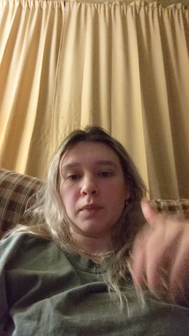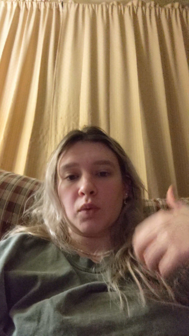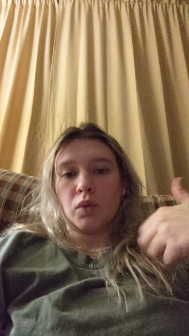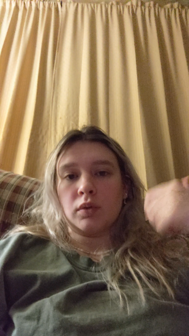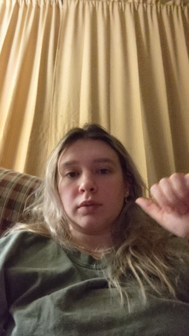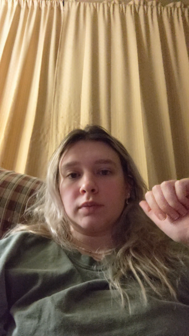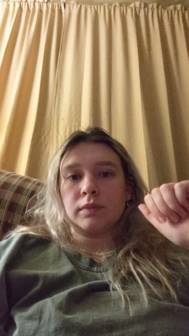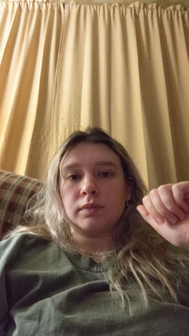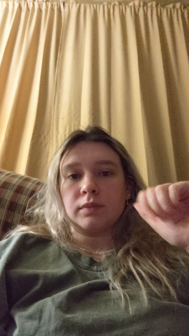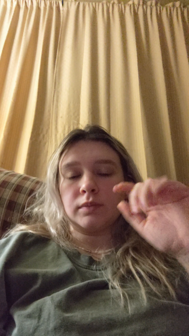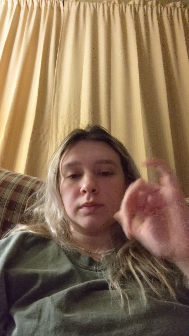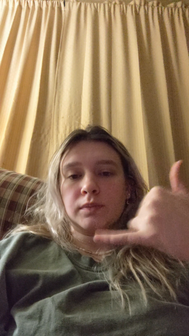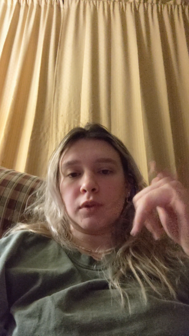party